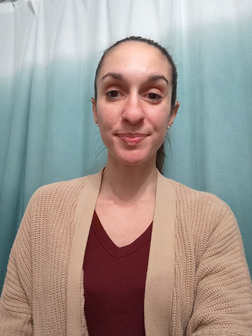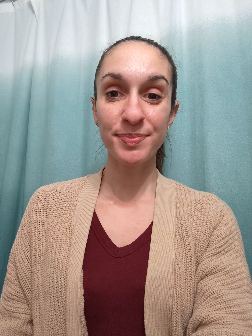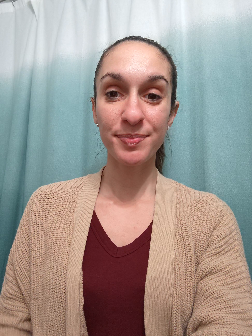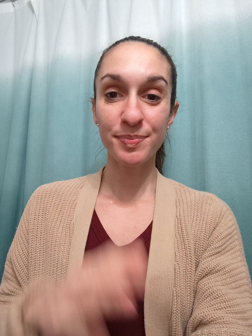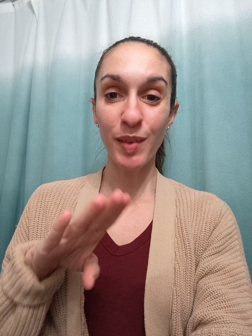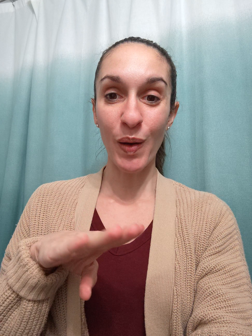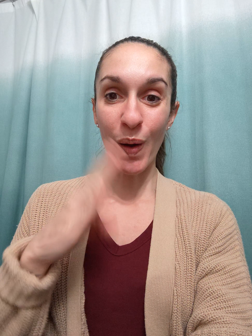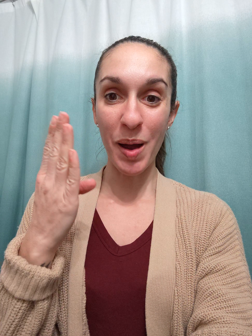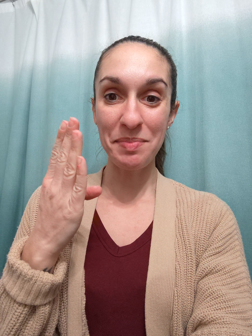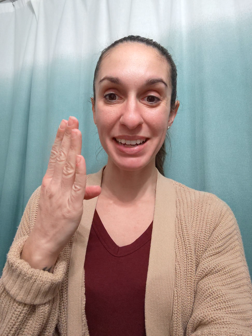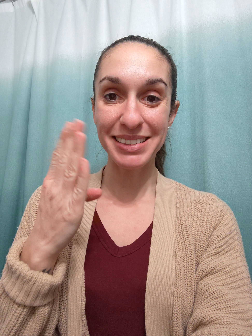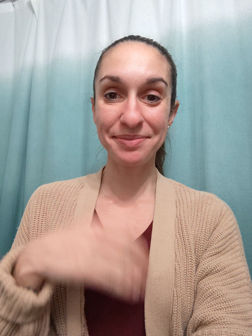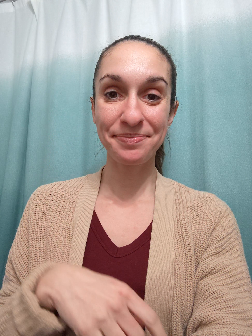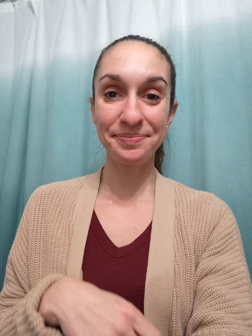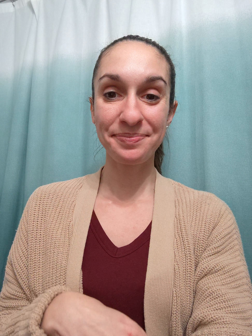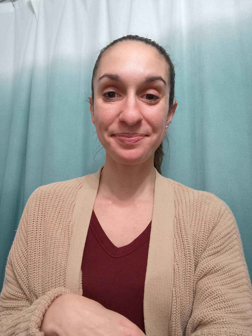open